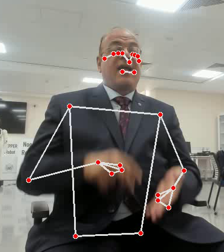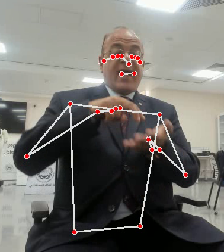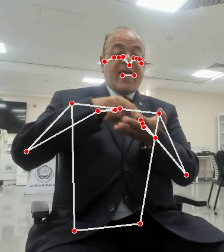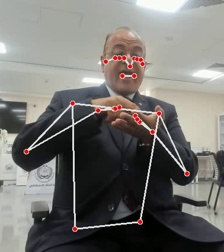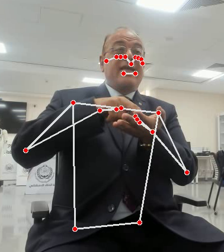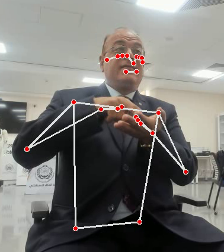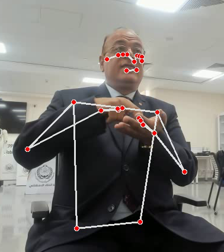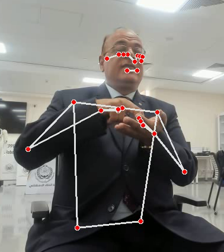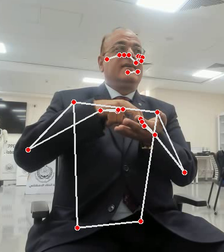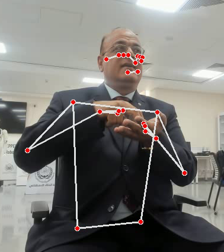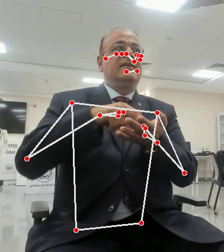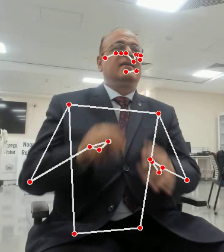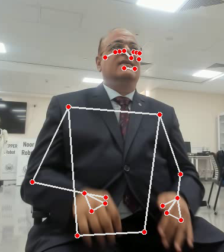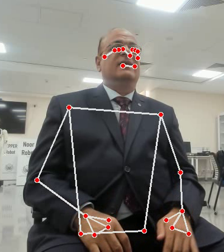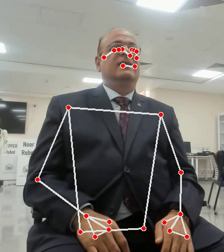khaif